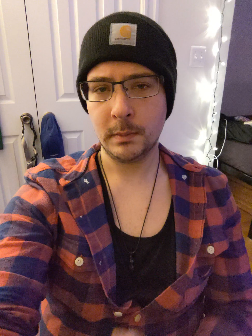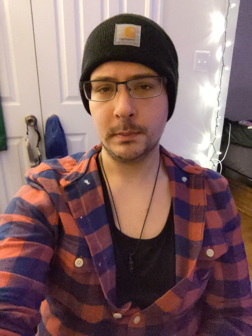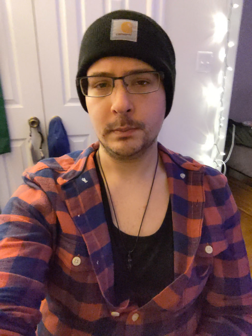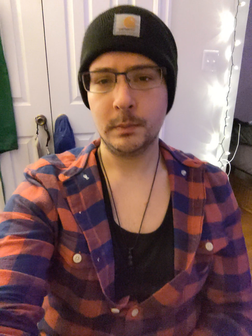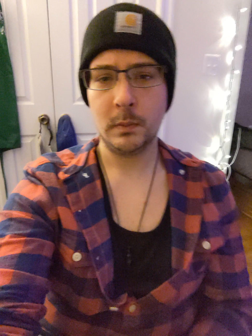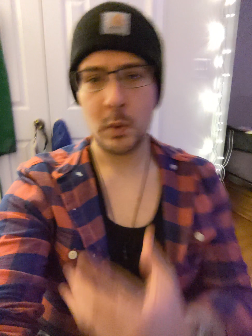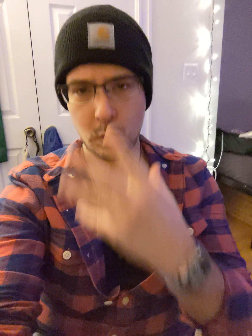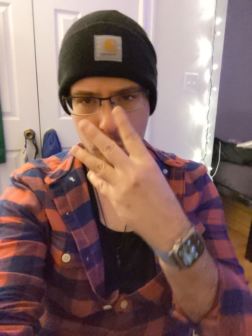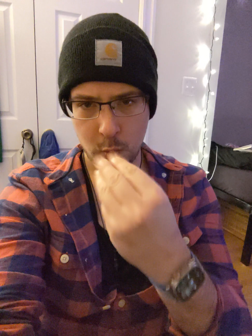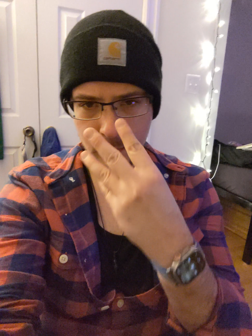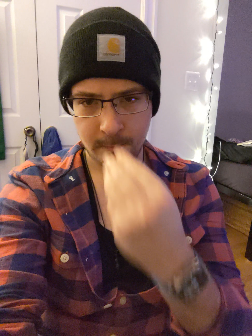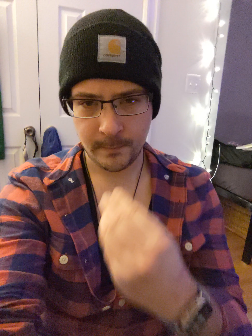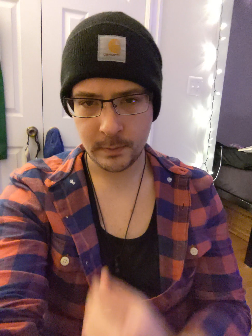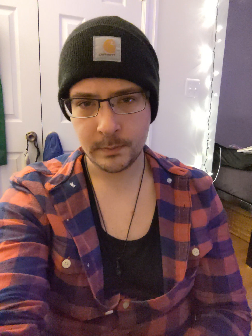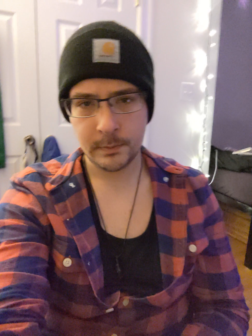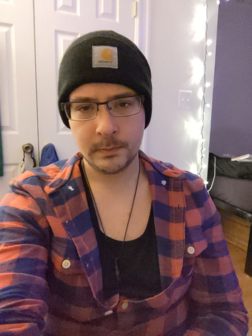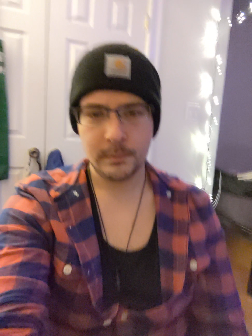wolf